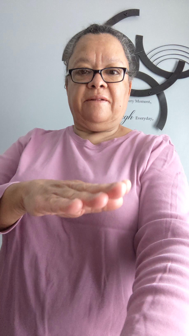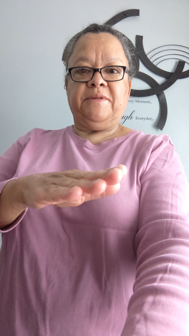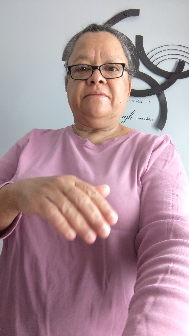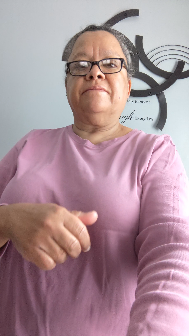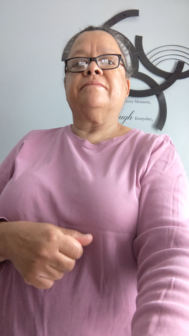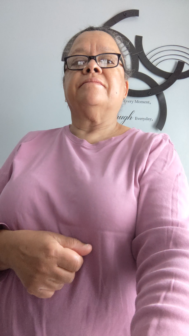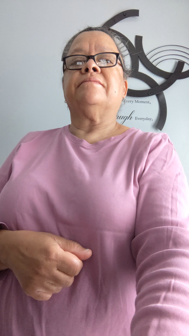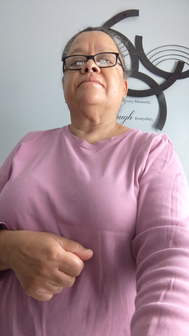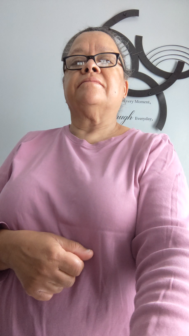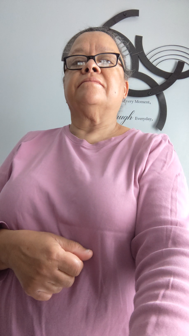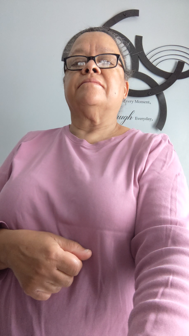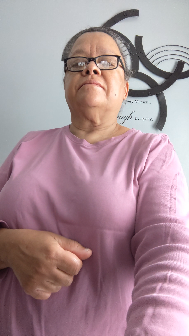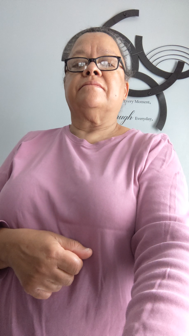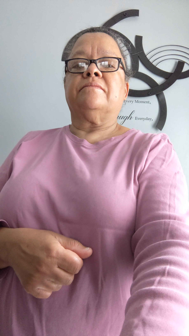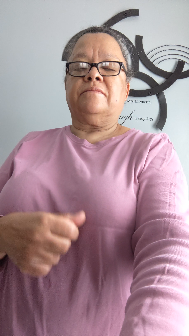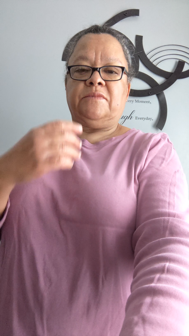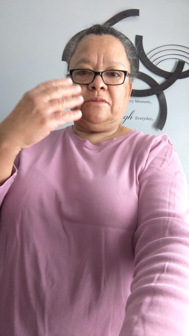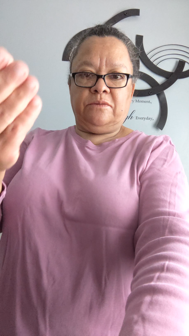got to